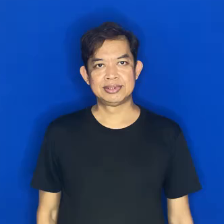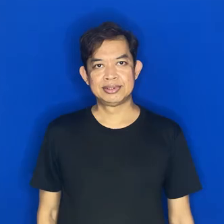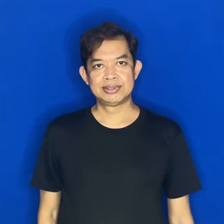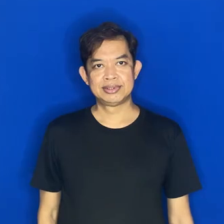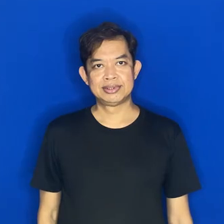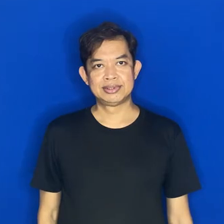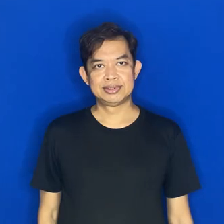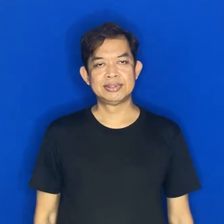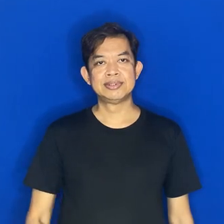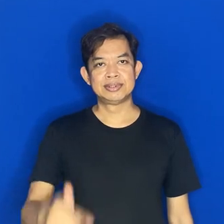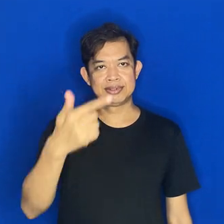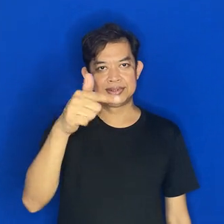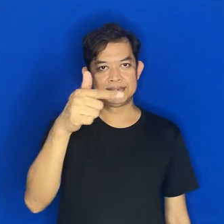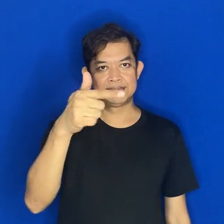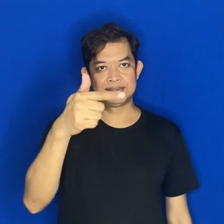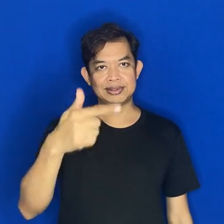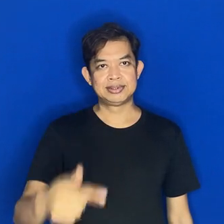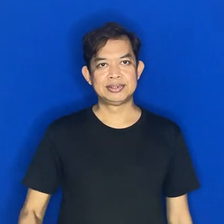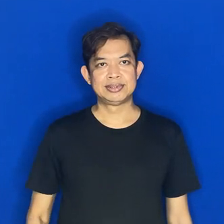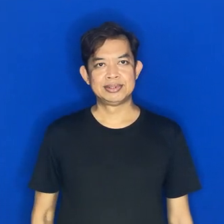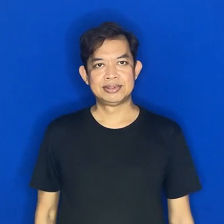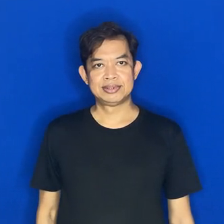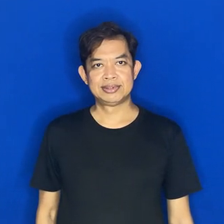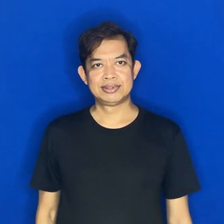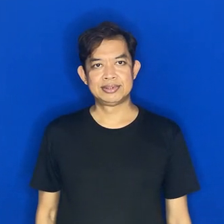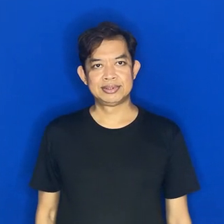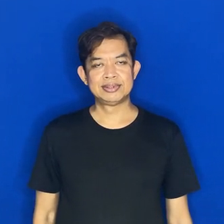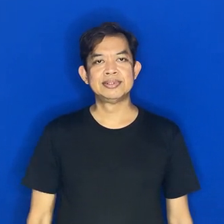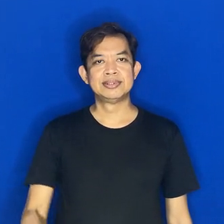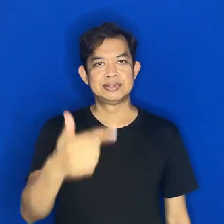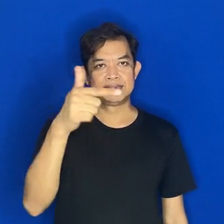green